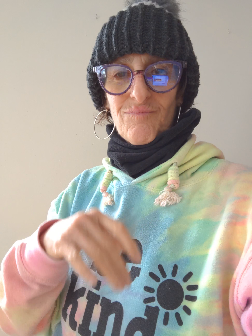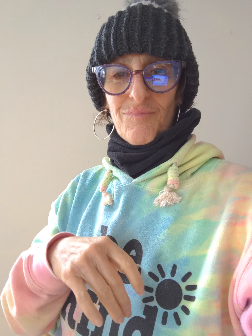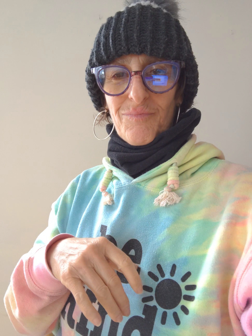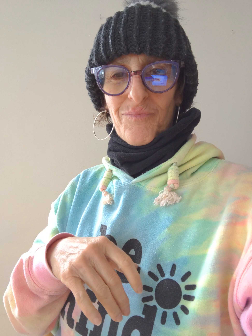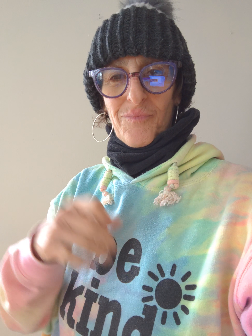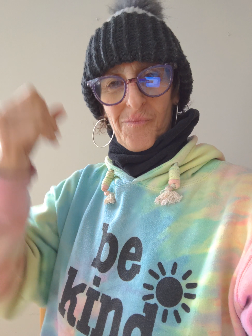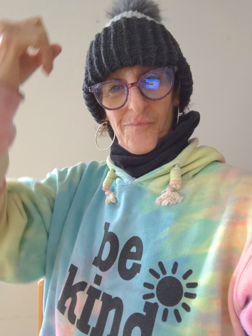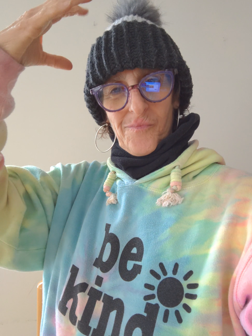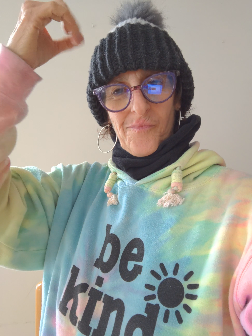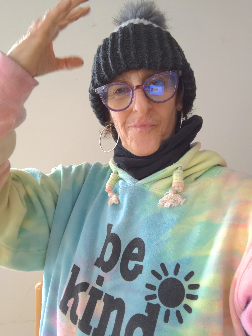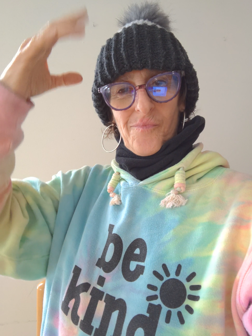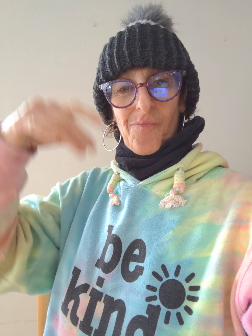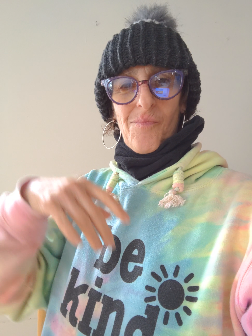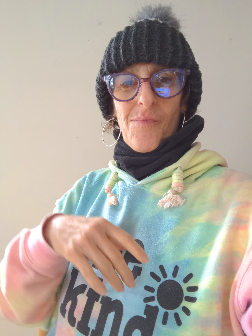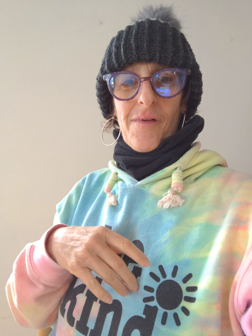shower